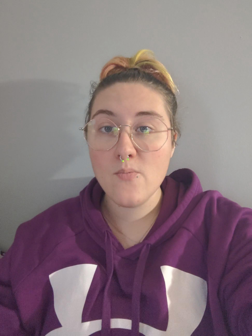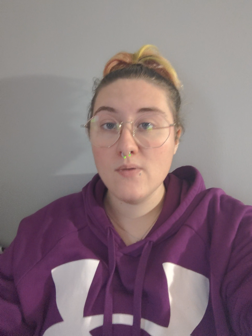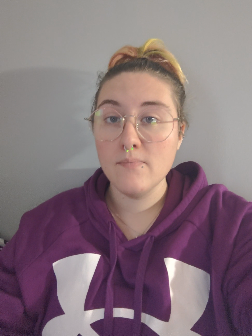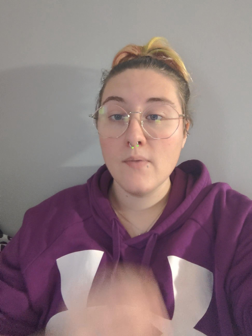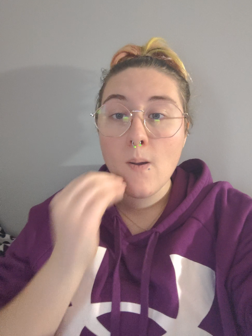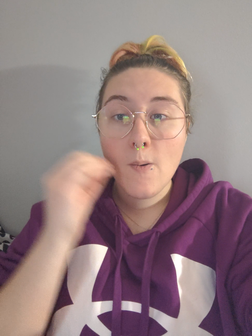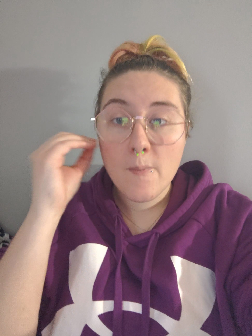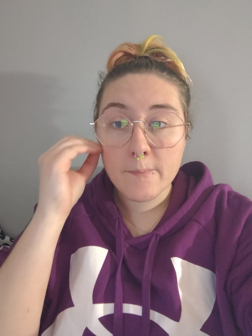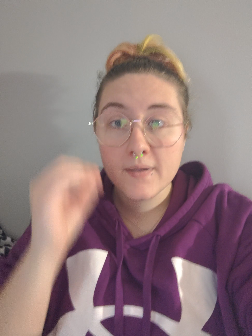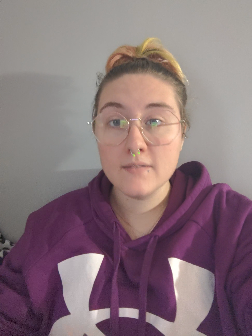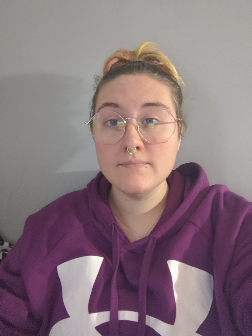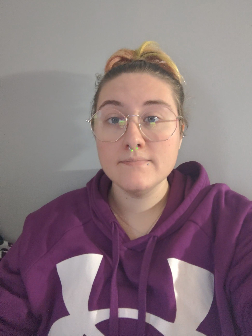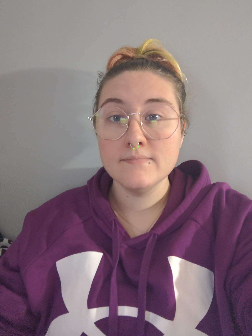home